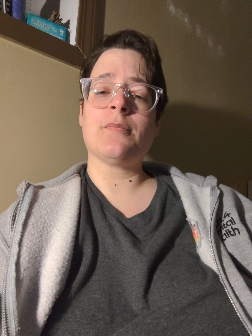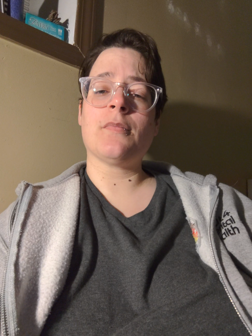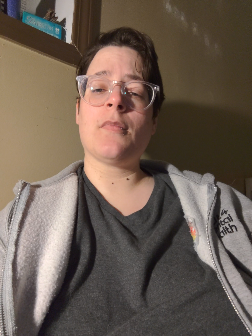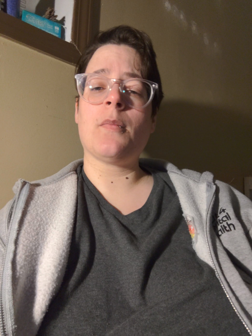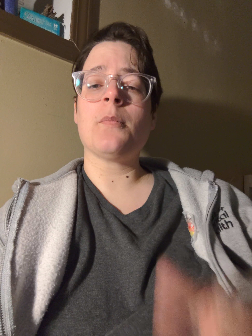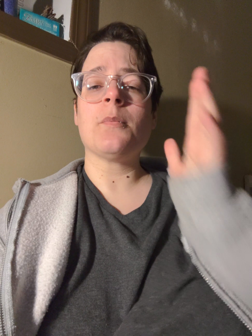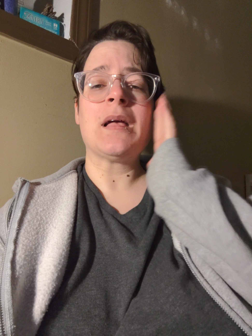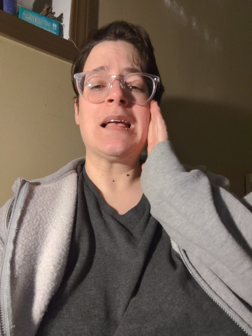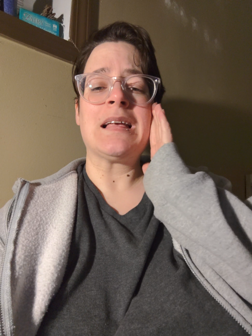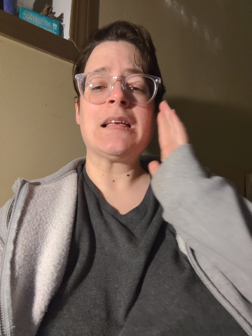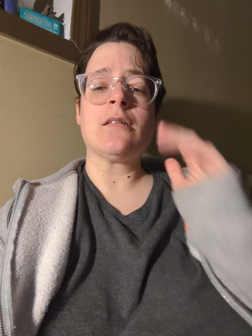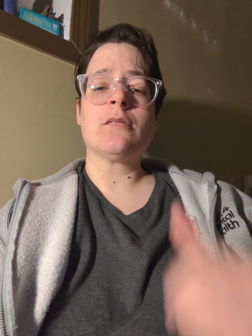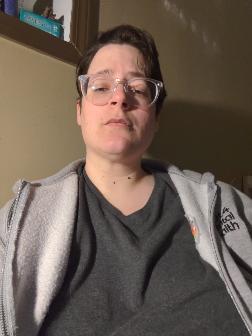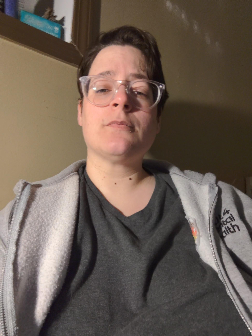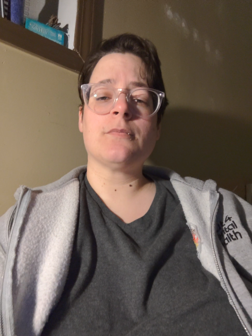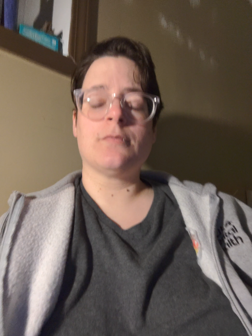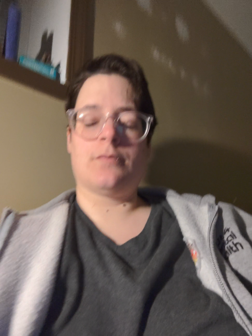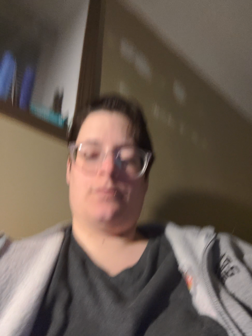bed